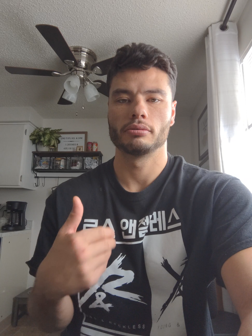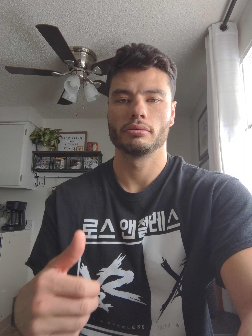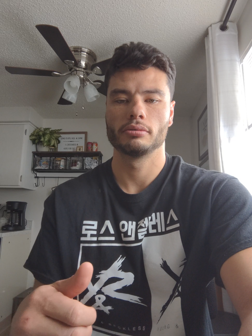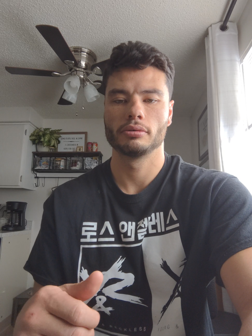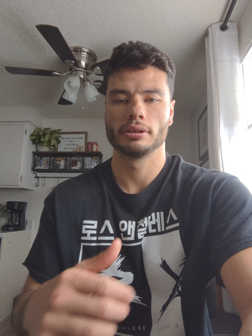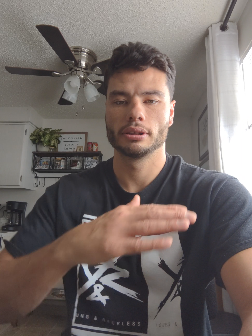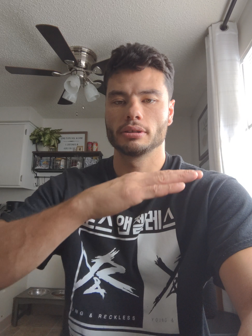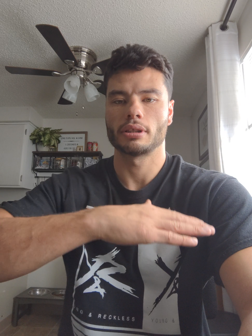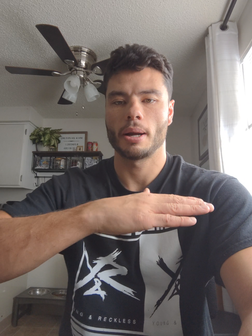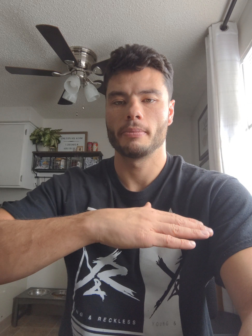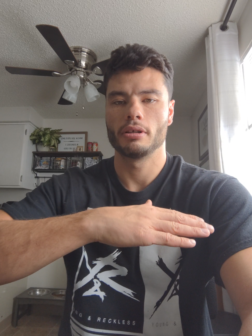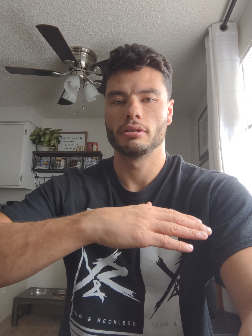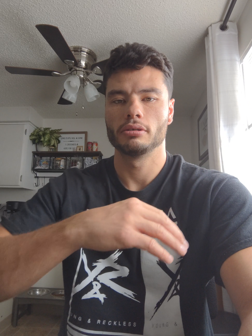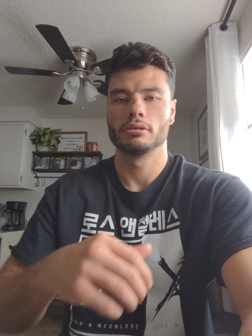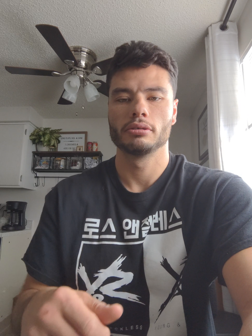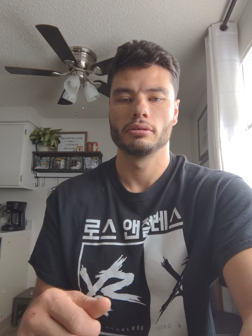table